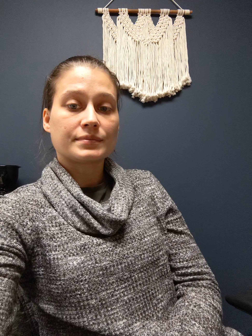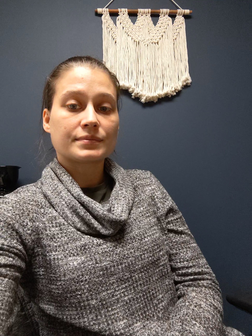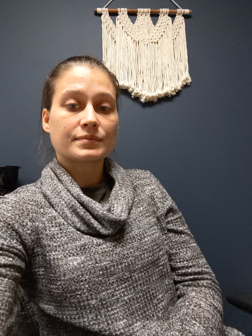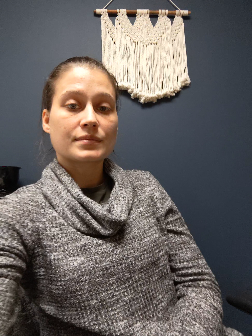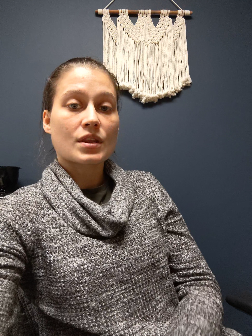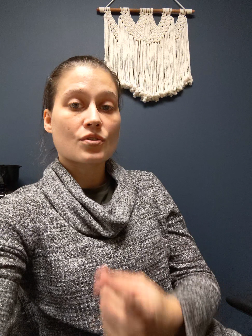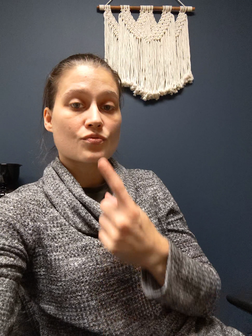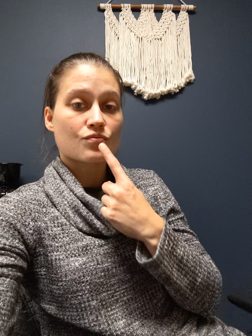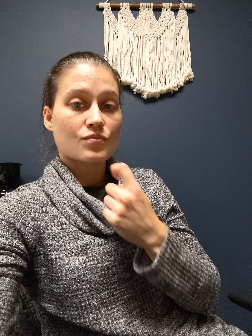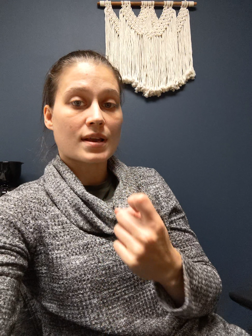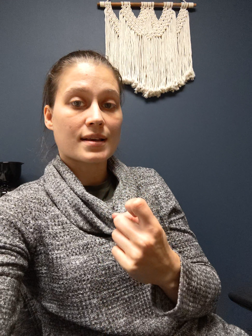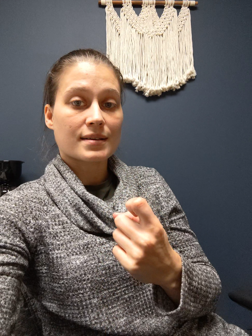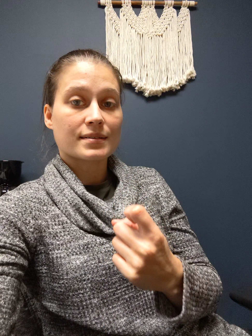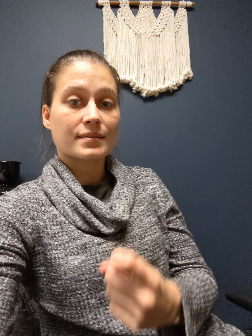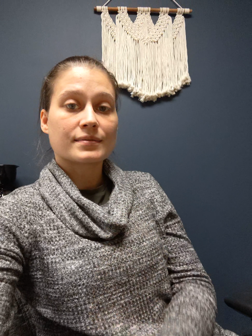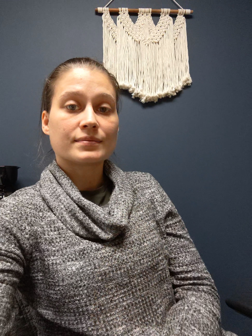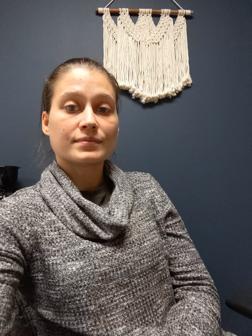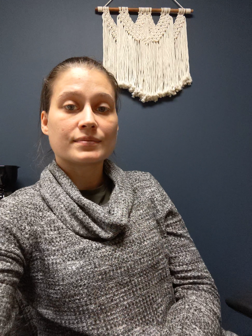red